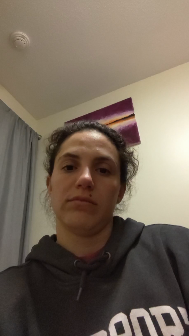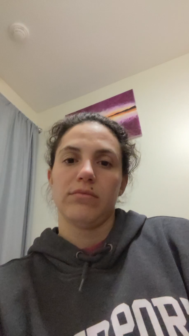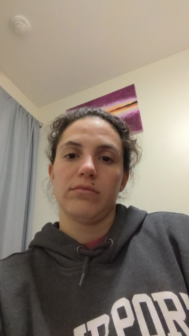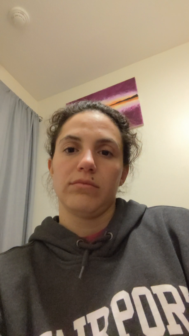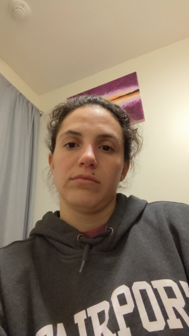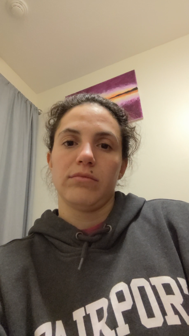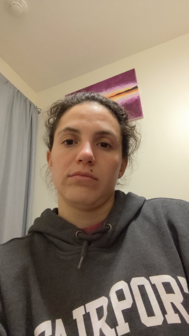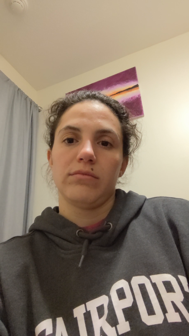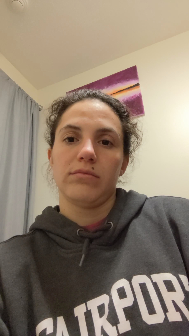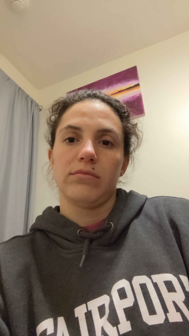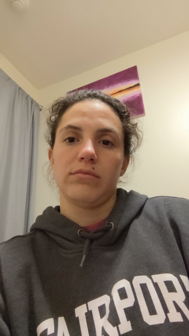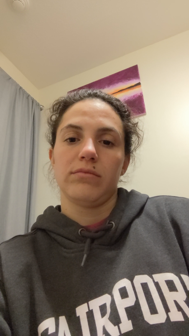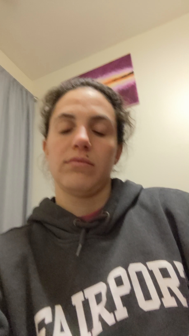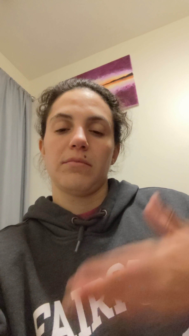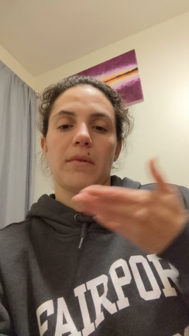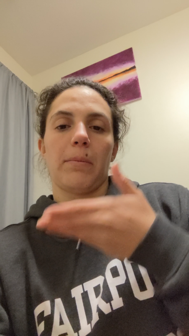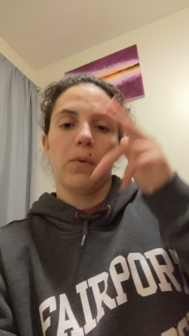pony